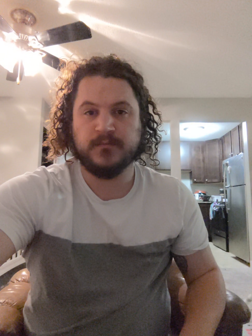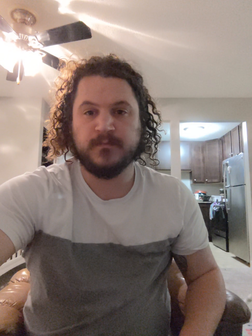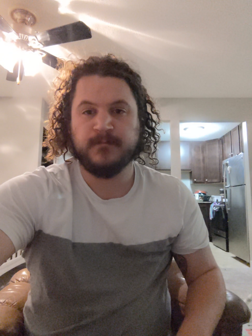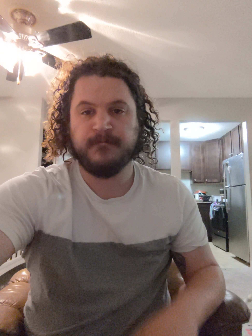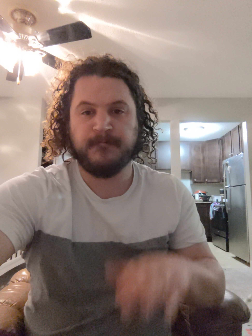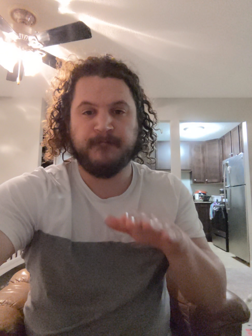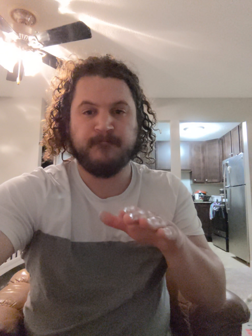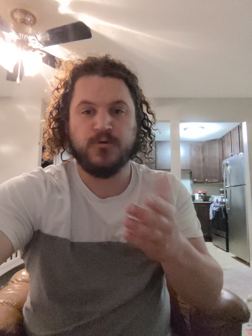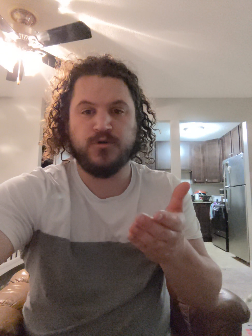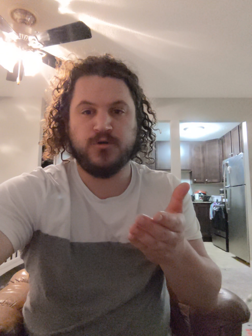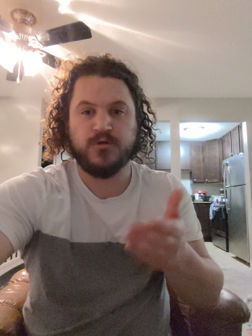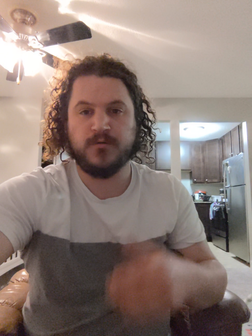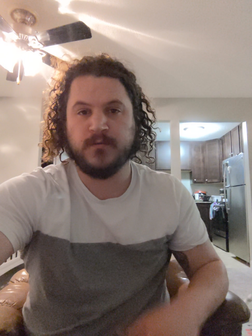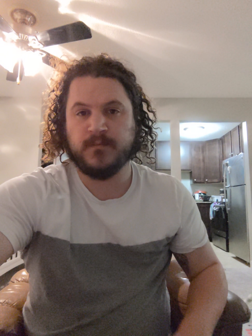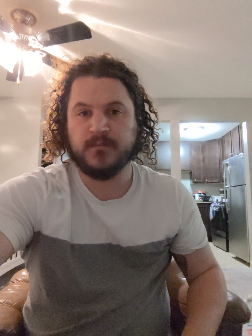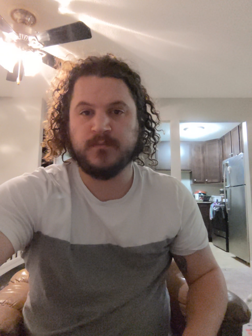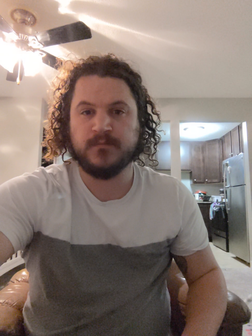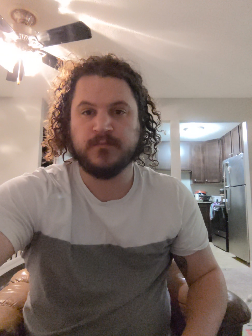book